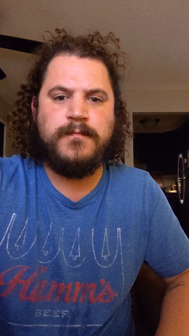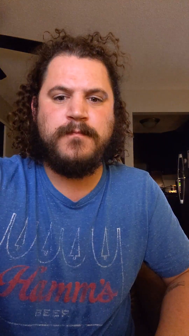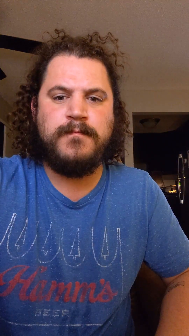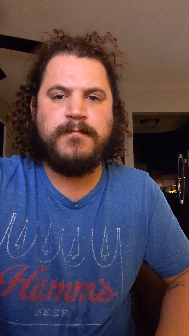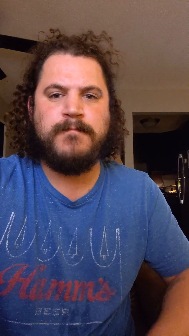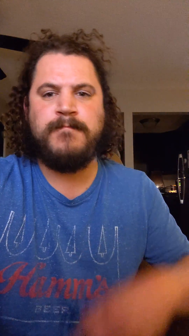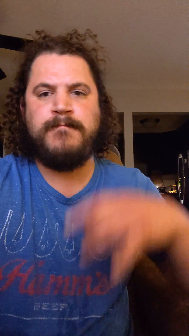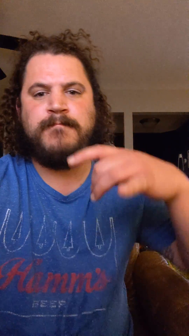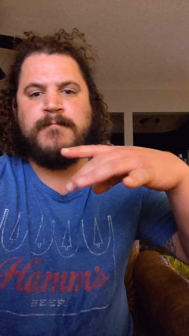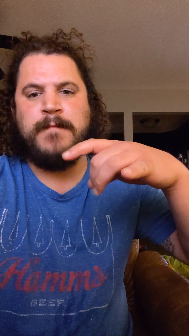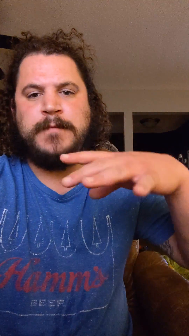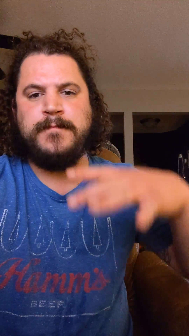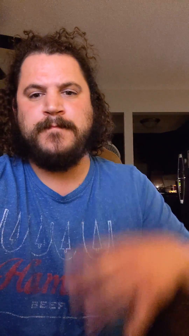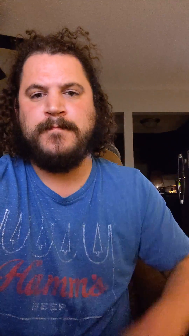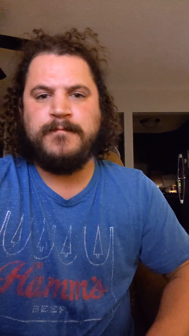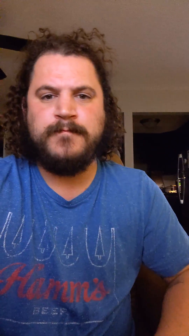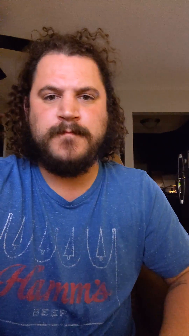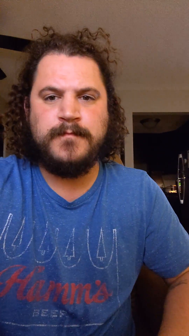pumpkin